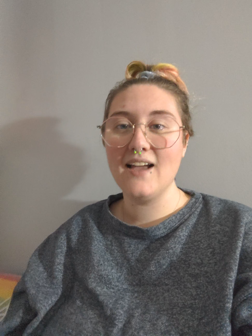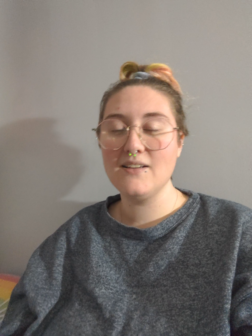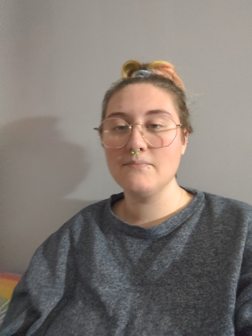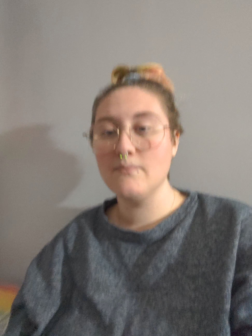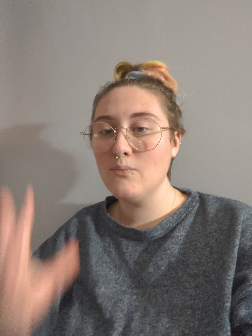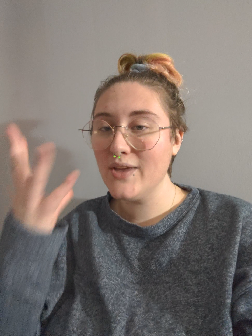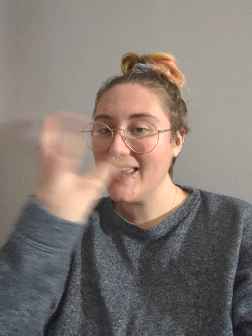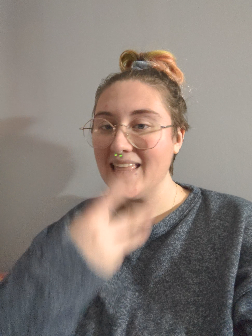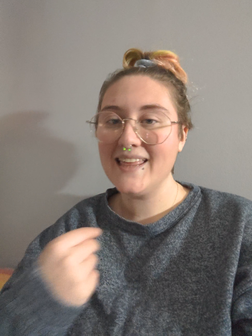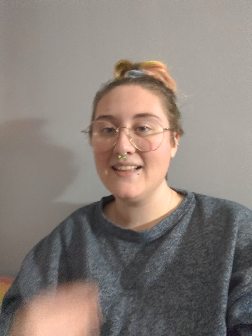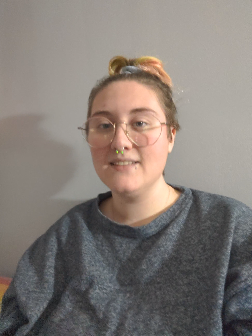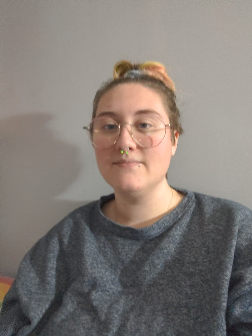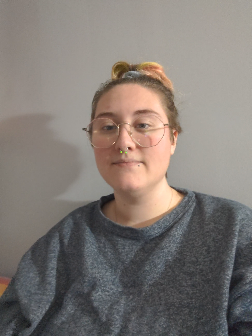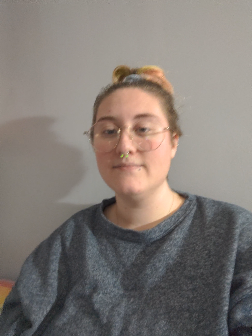pretty